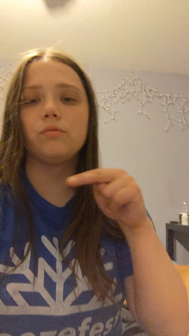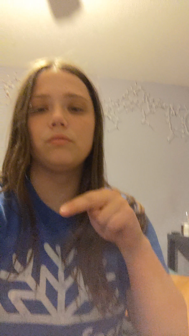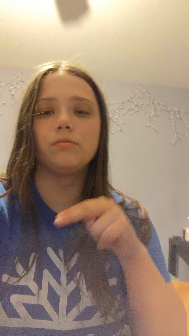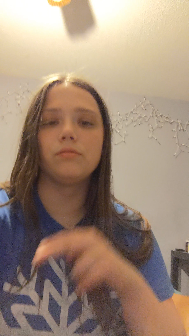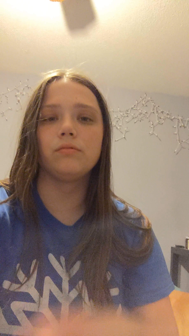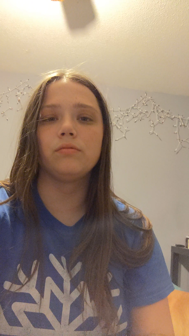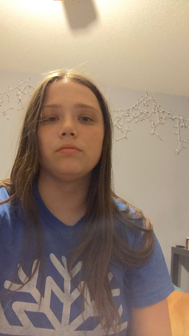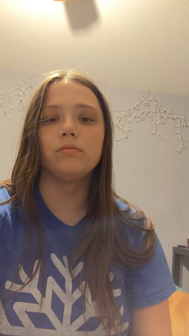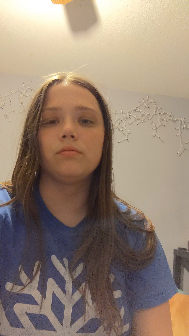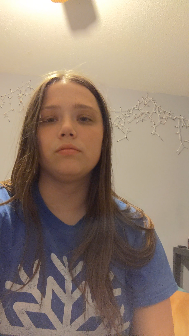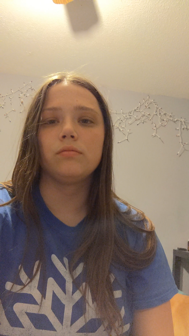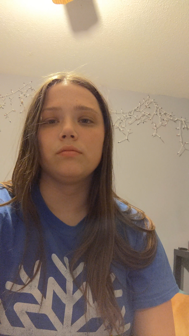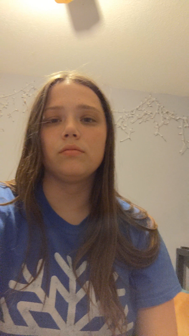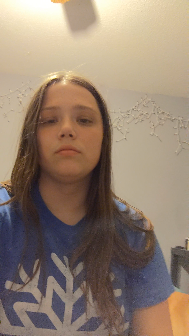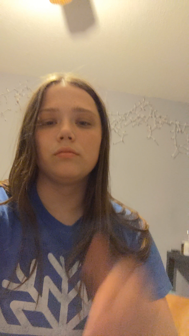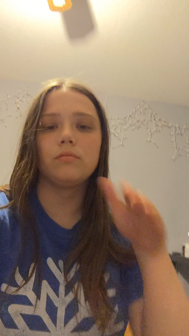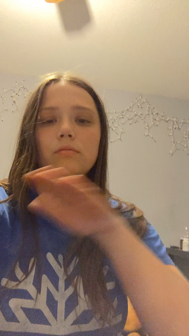cover